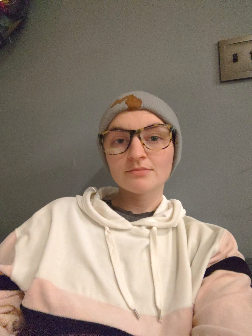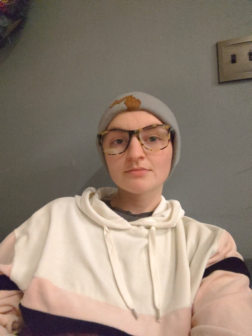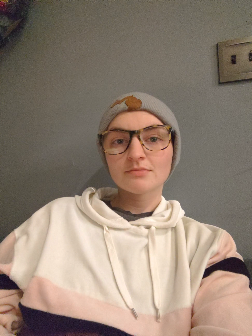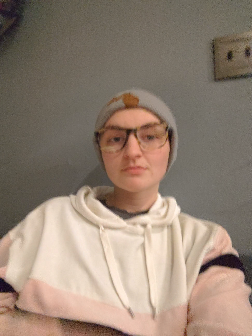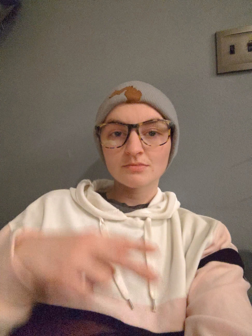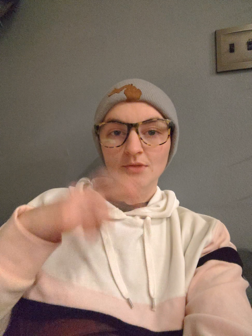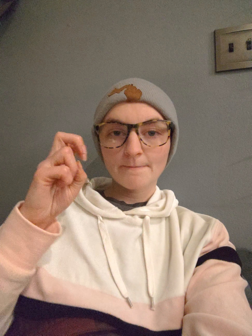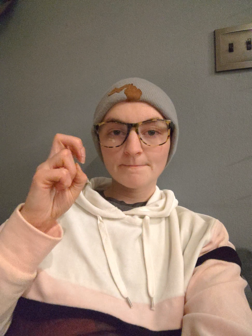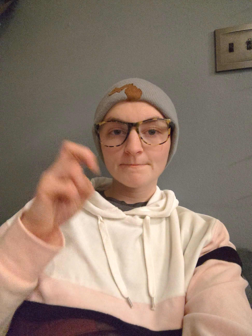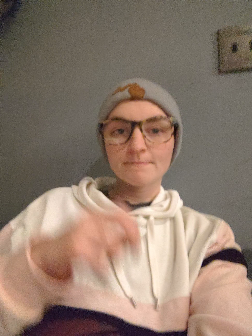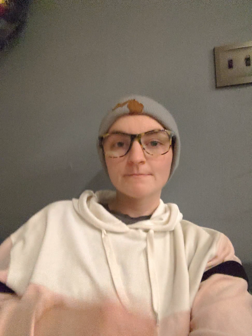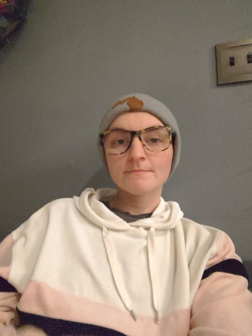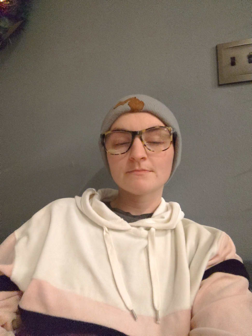jump